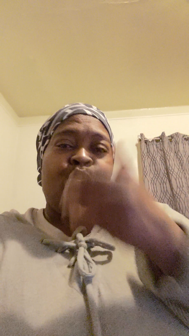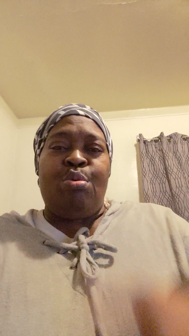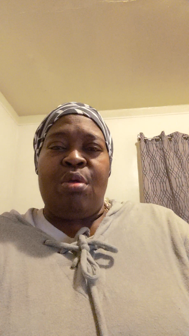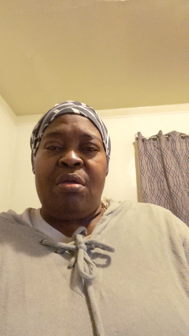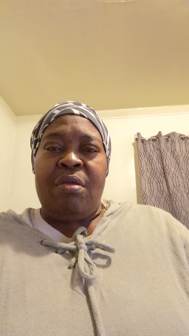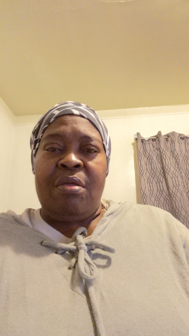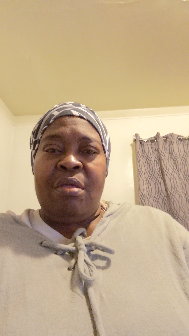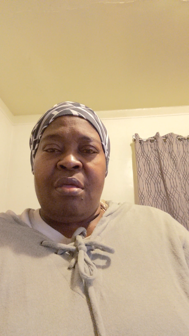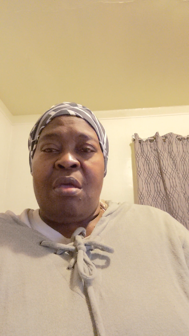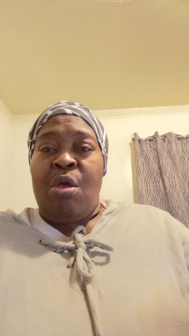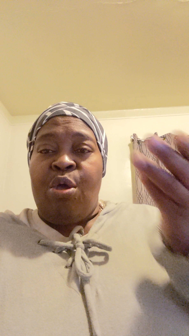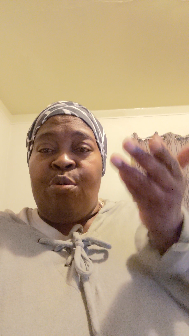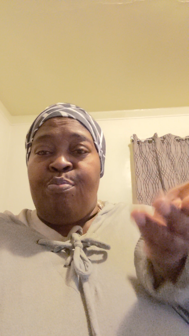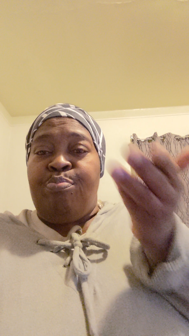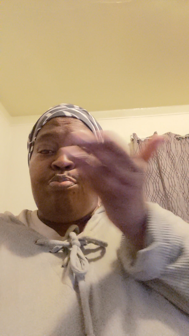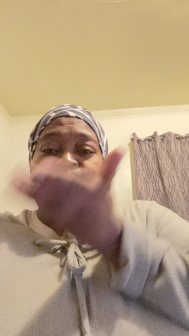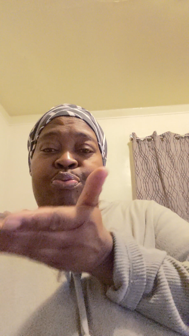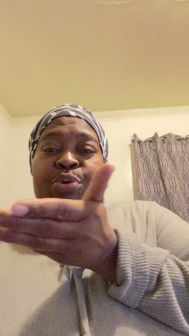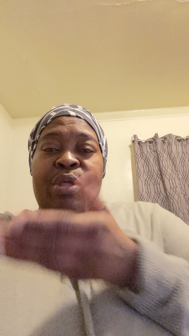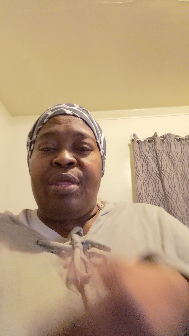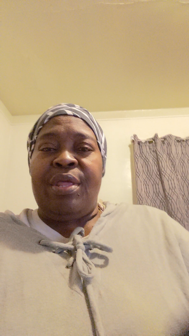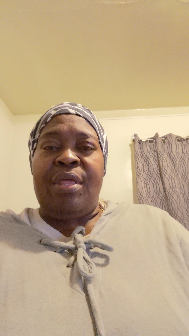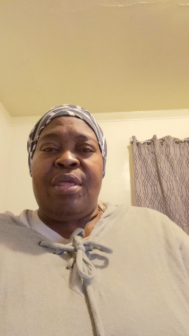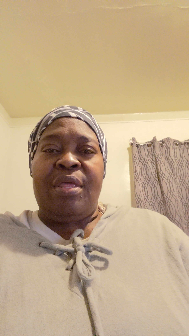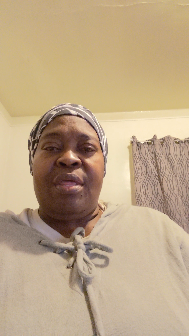bring